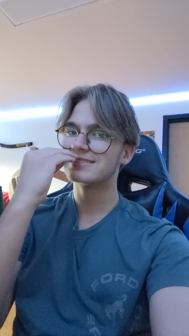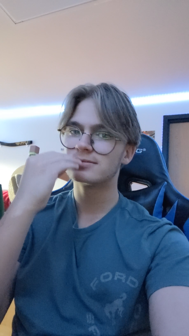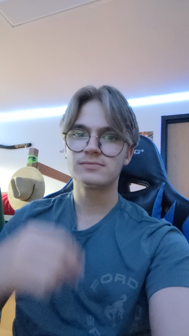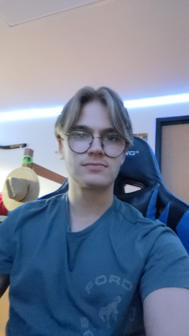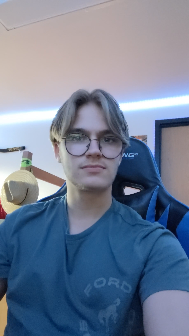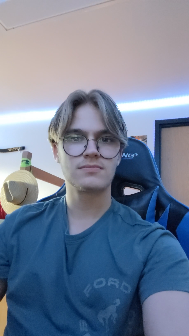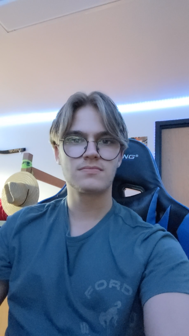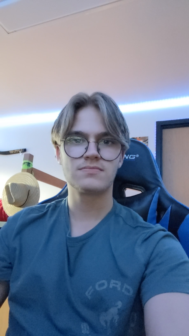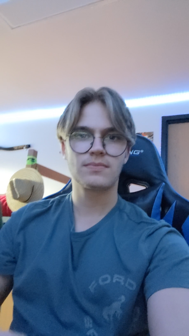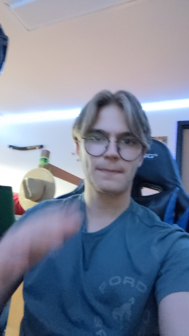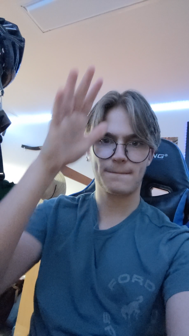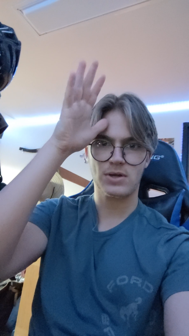moose